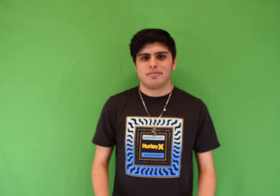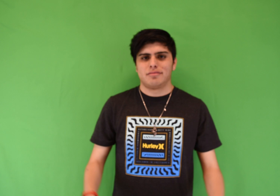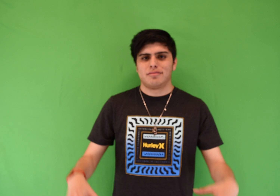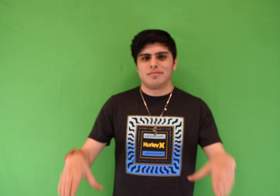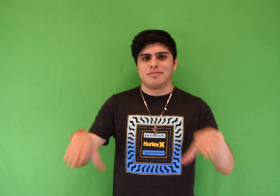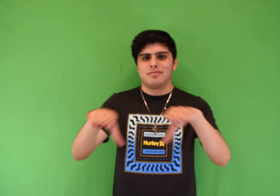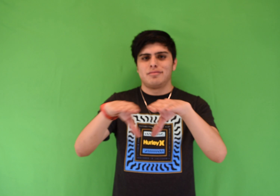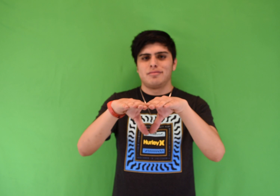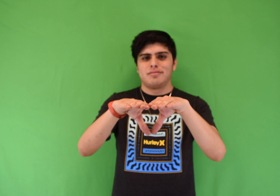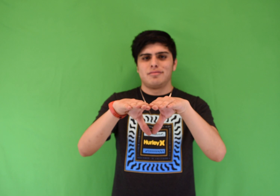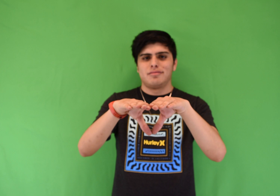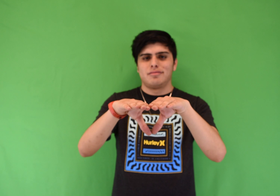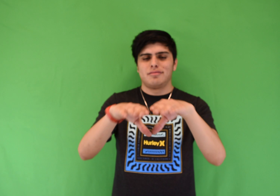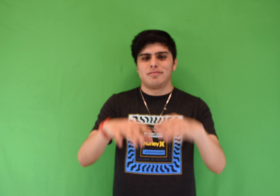cómo